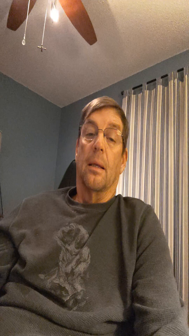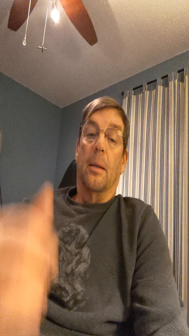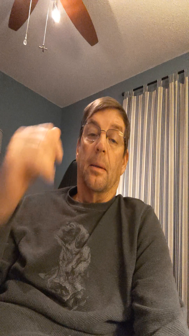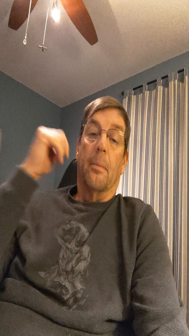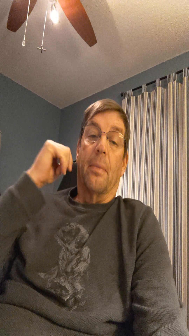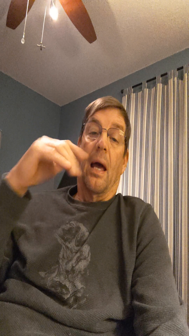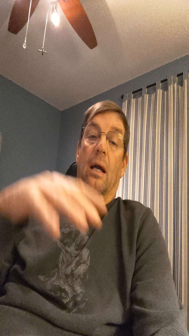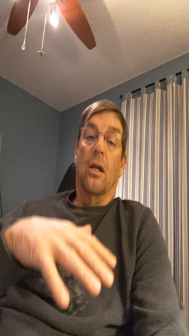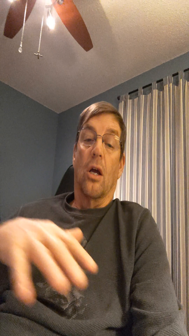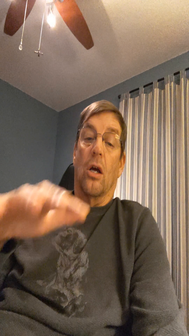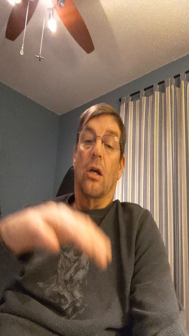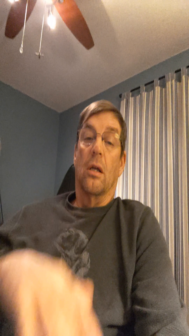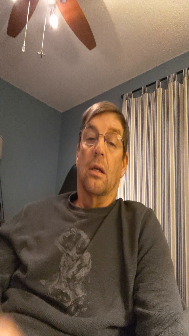backyard